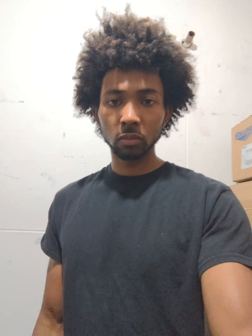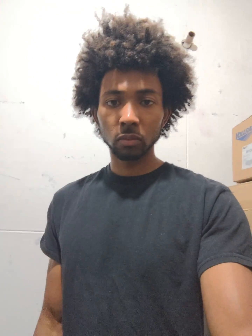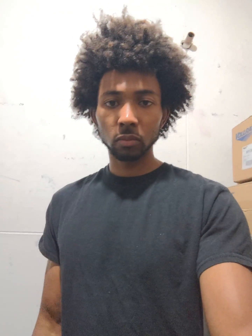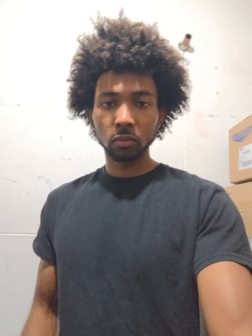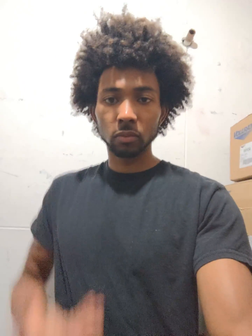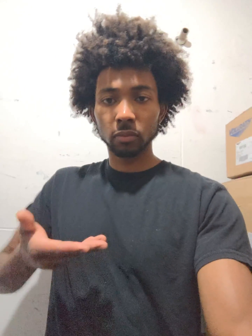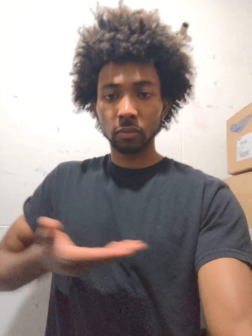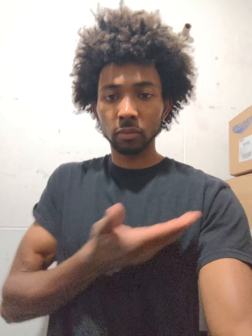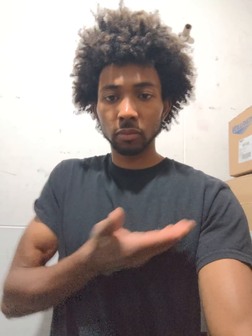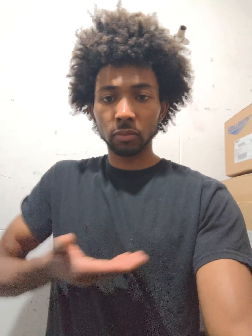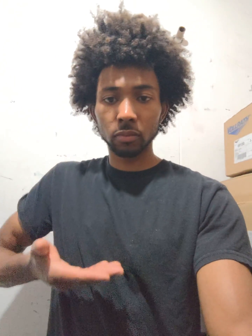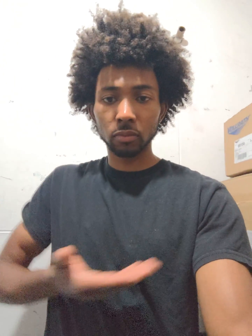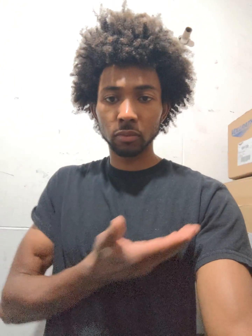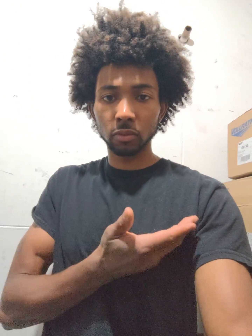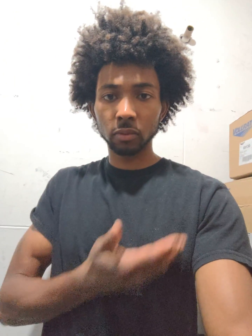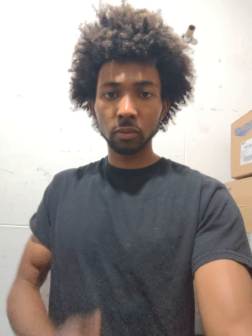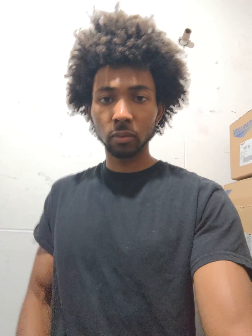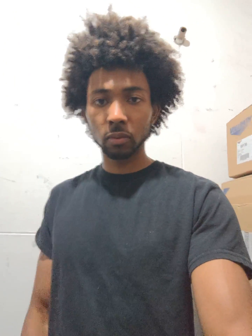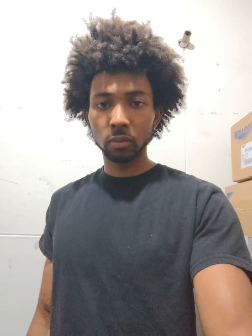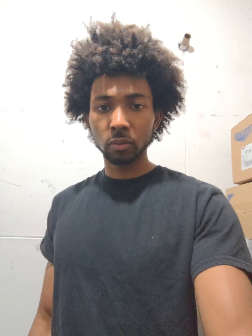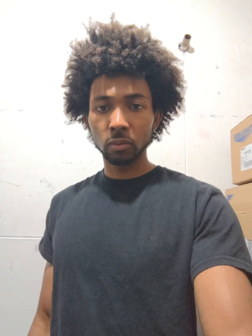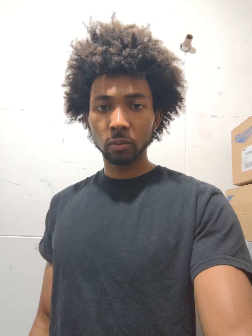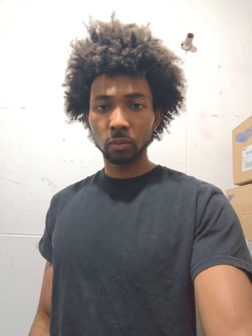baby